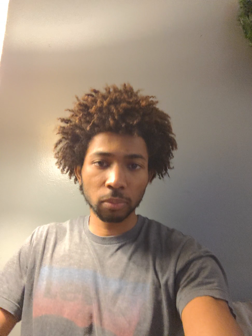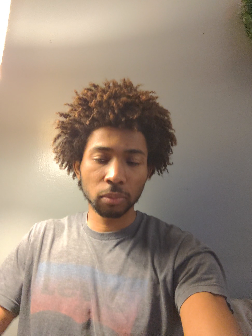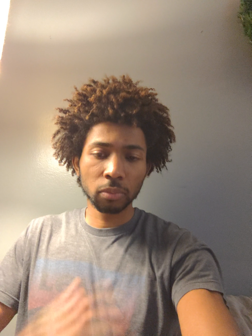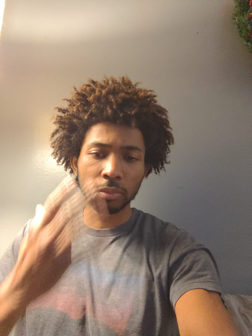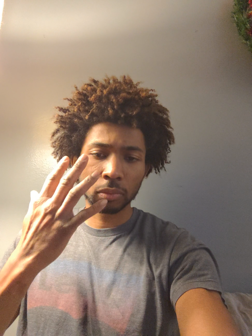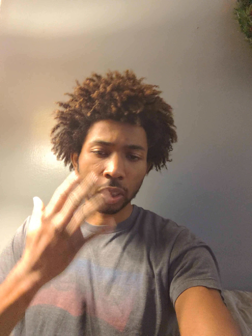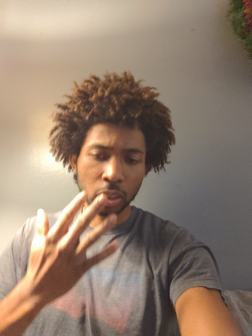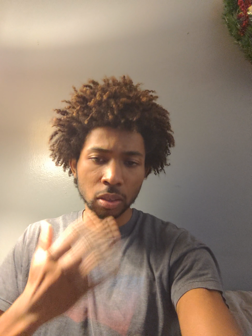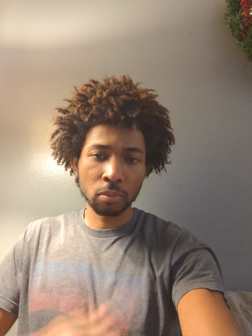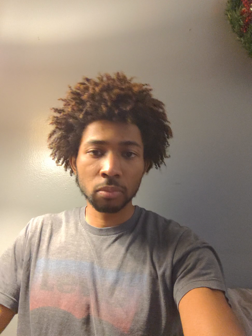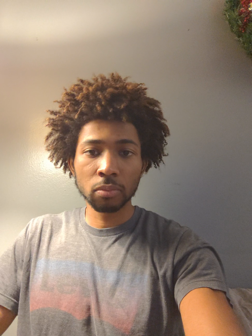sad